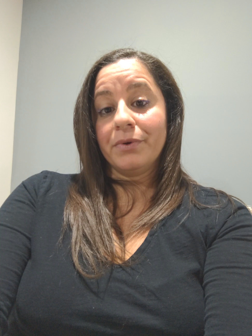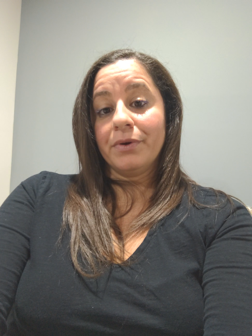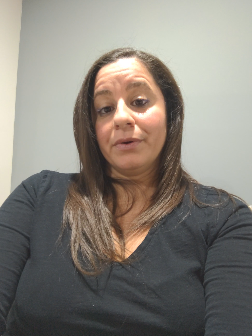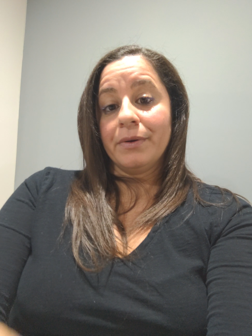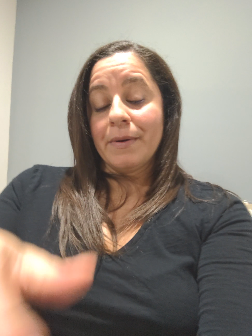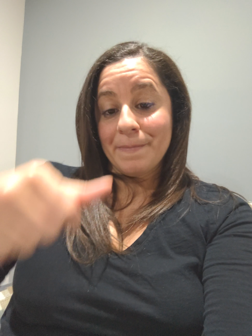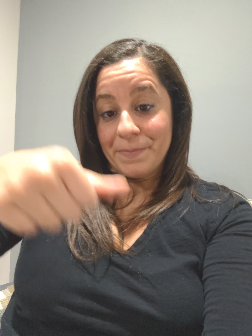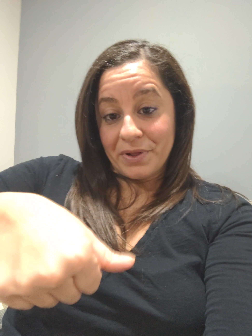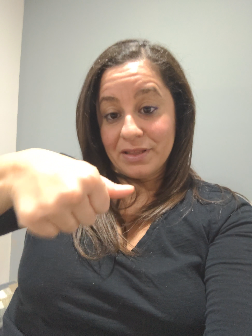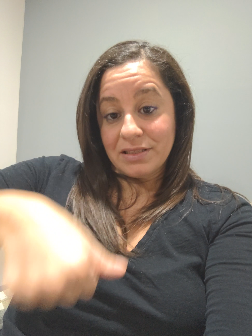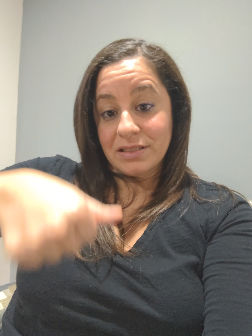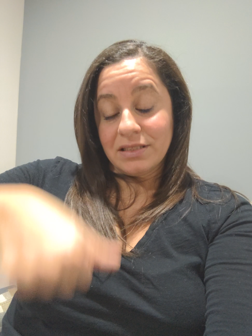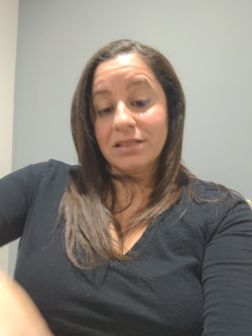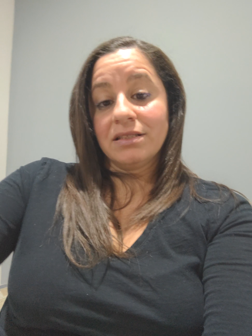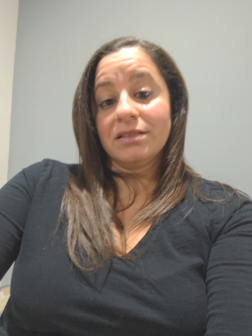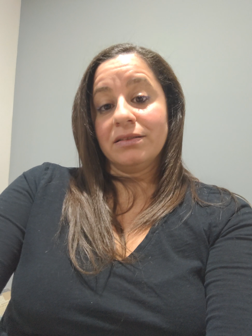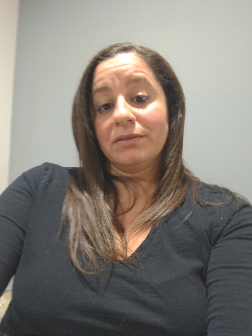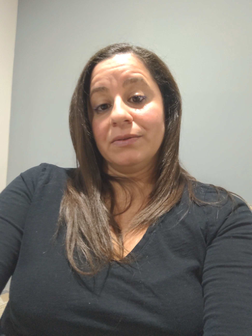puzzle